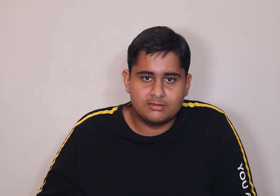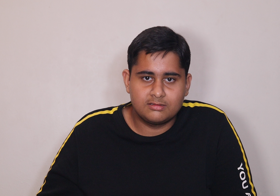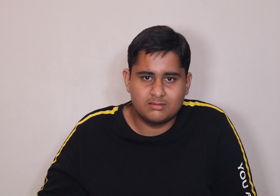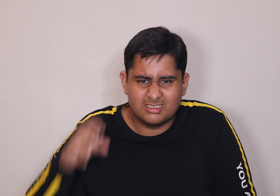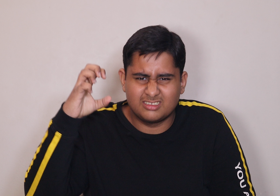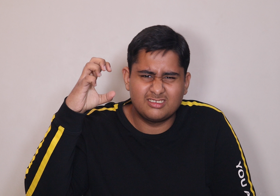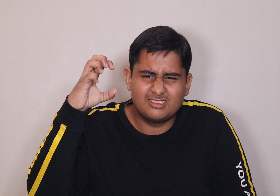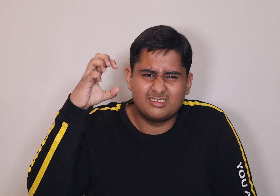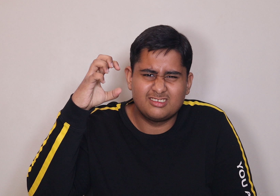stiff